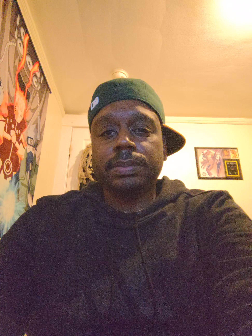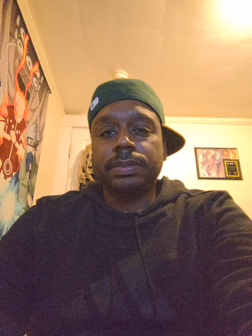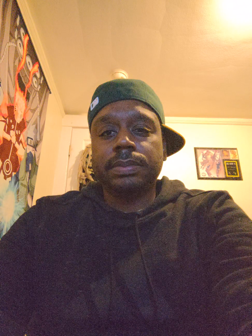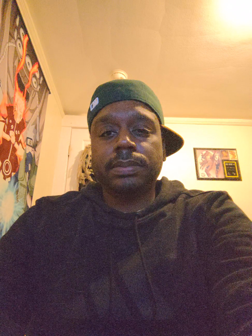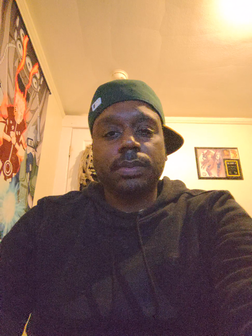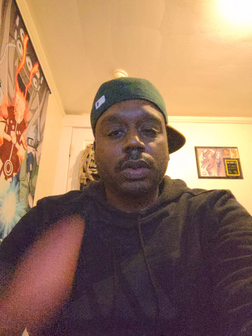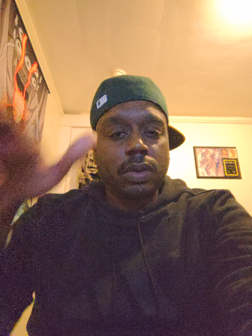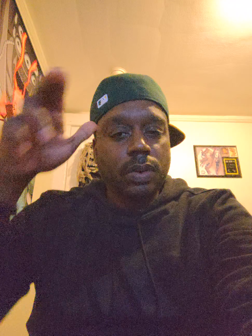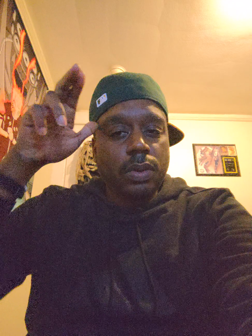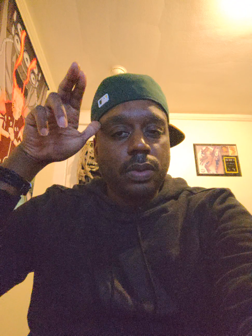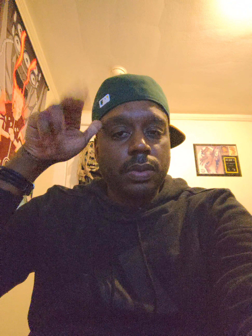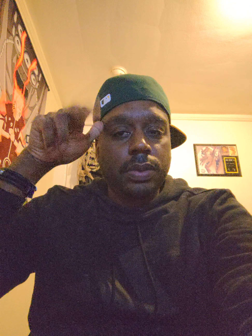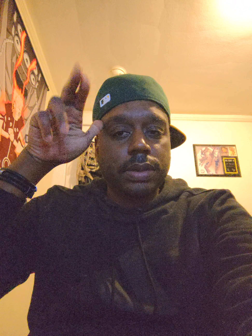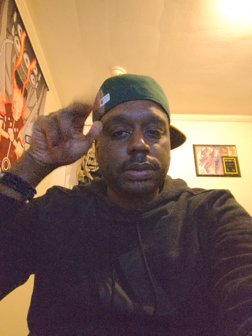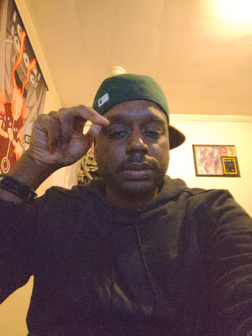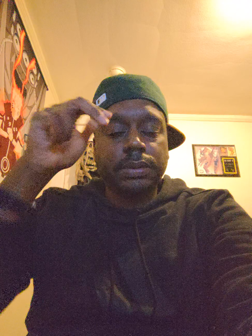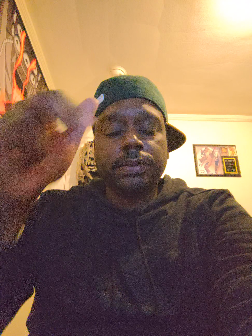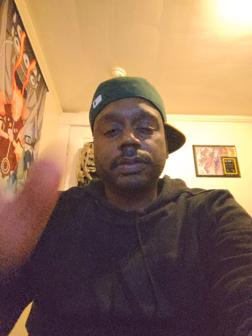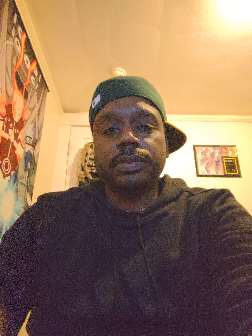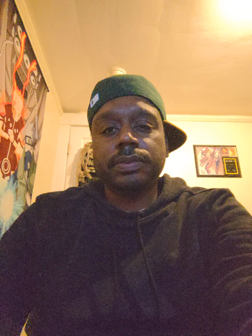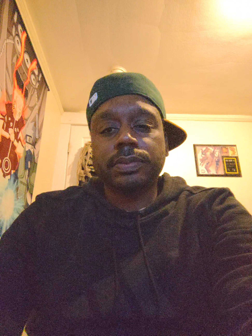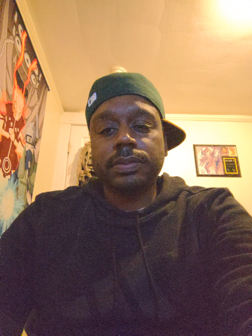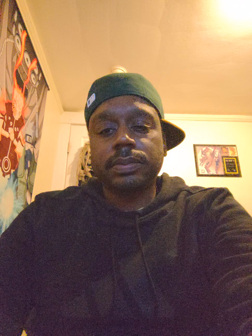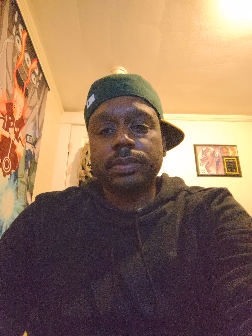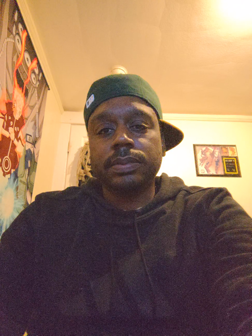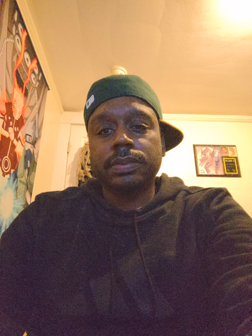horse